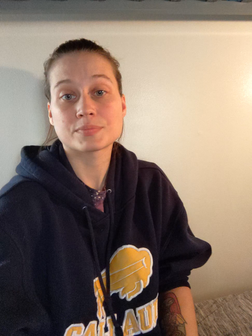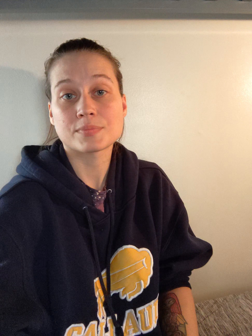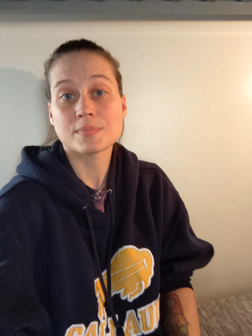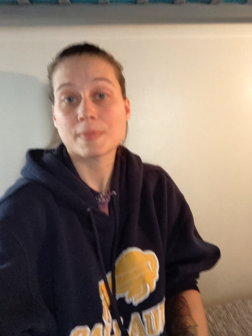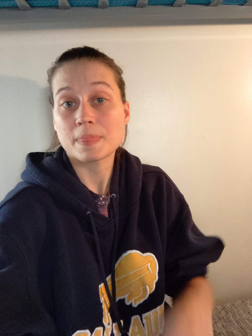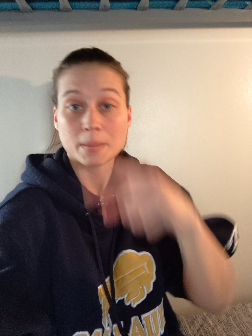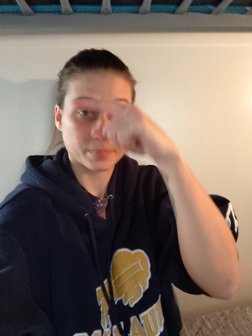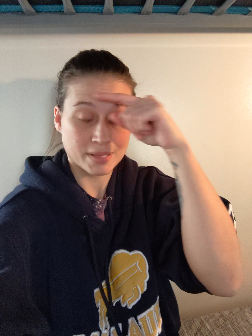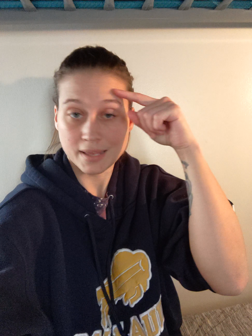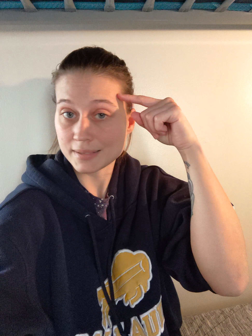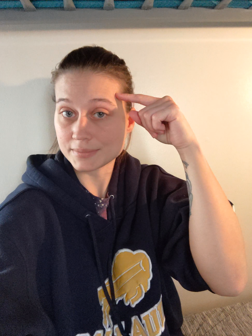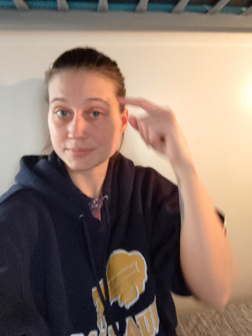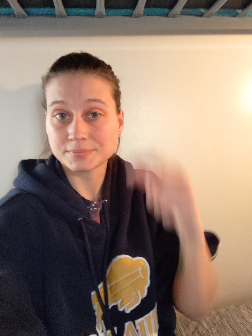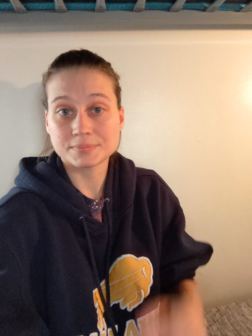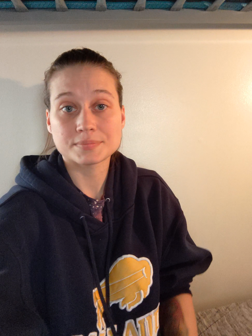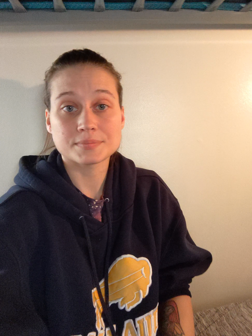black